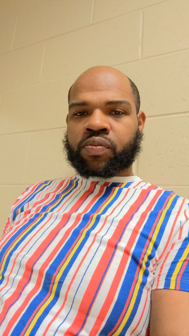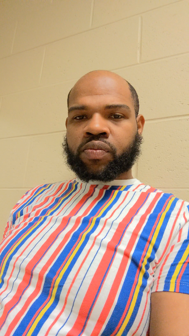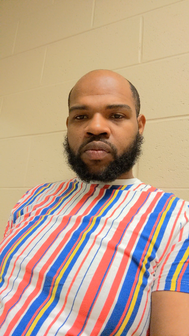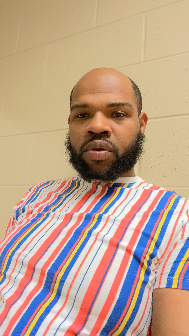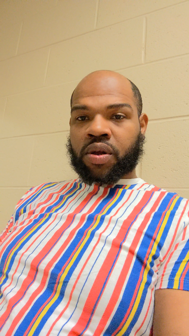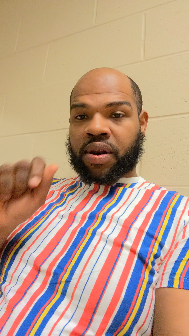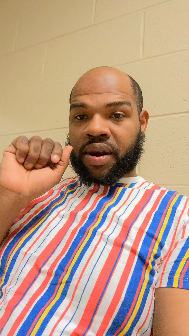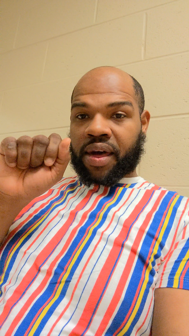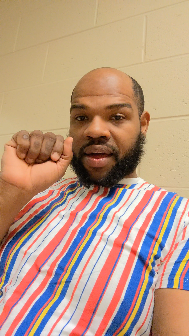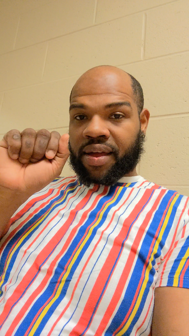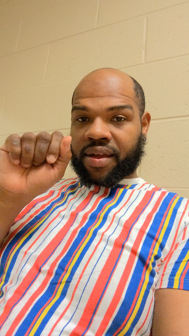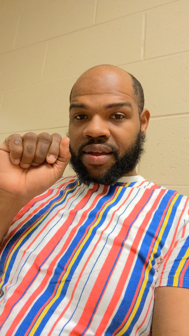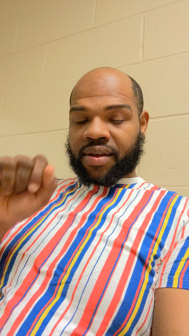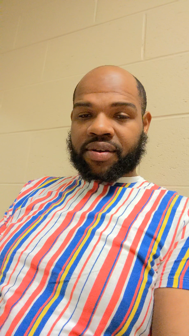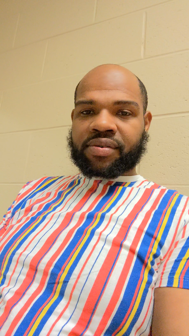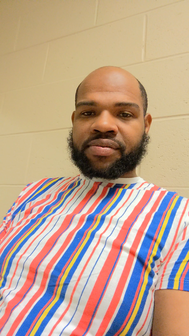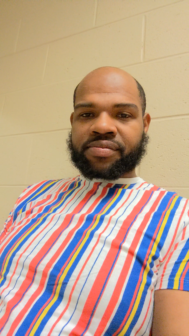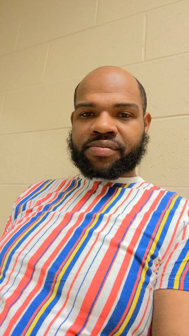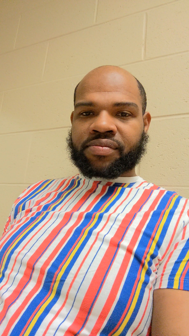knock